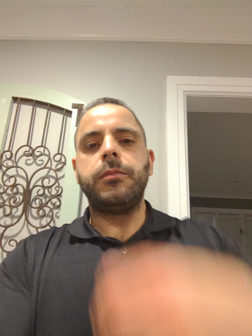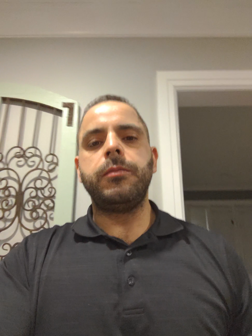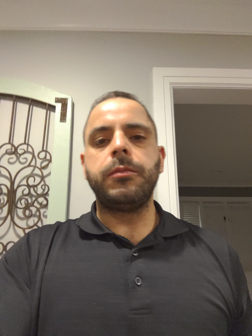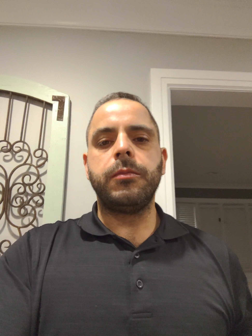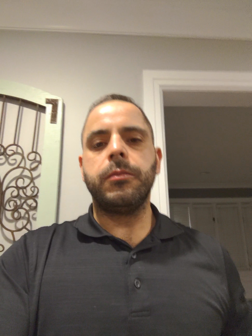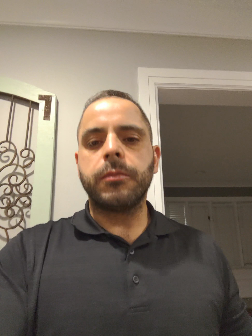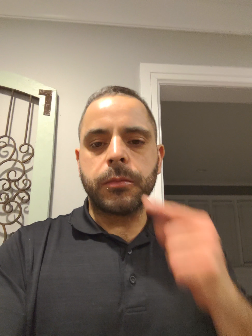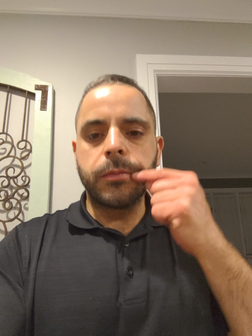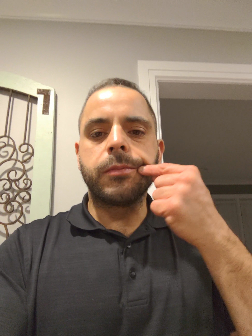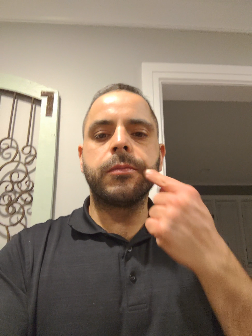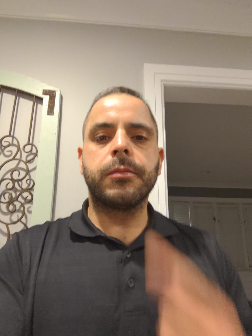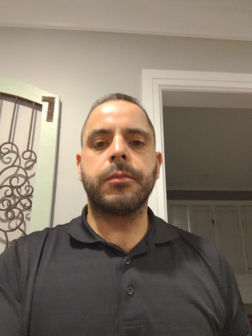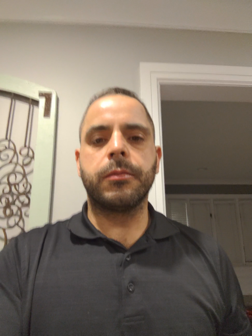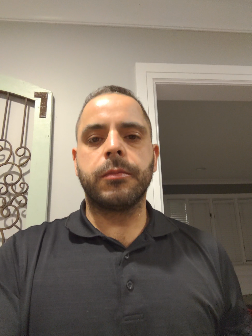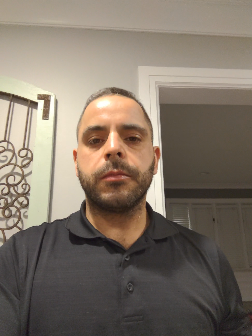smile